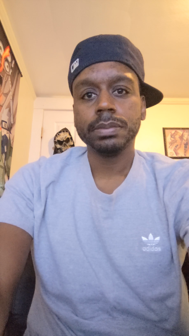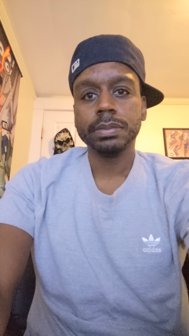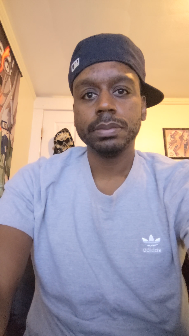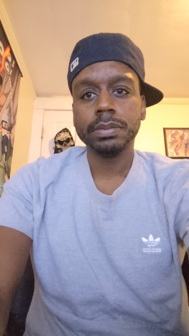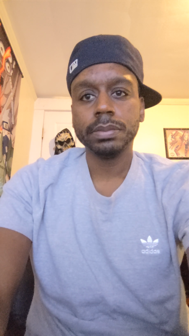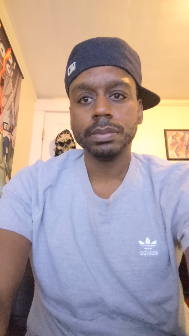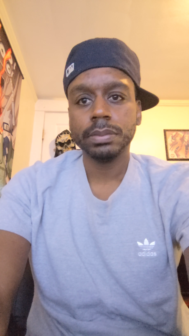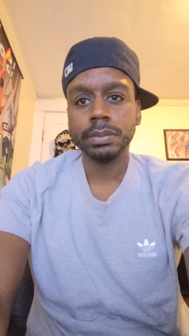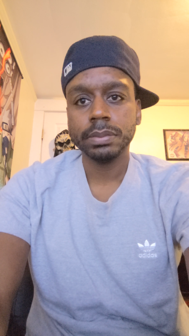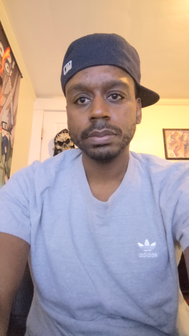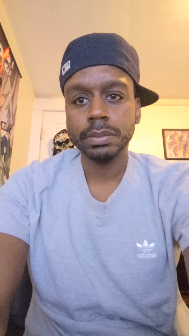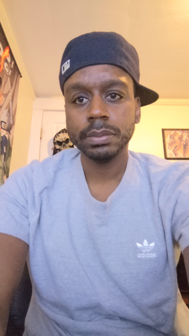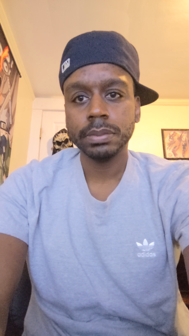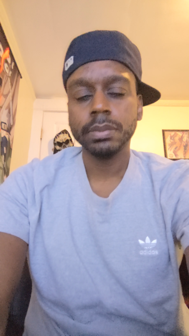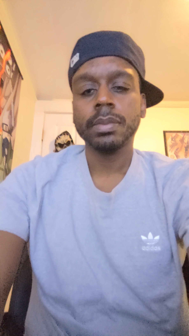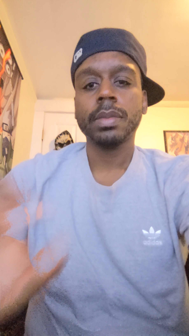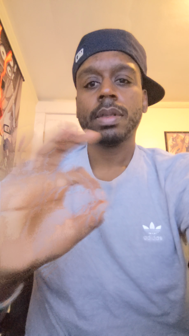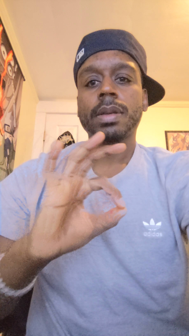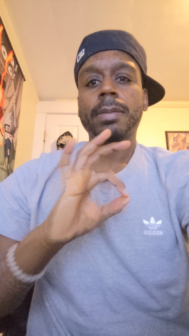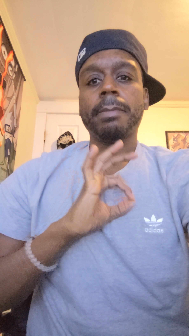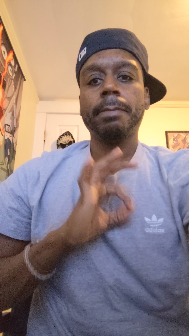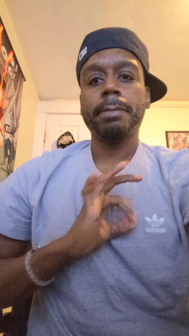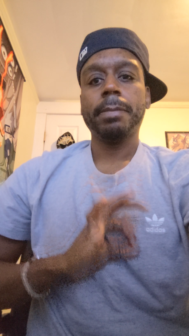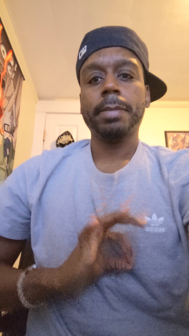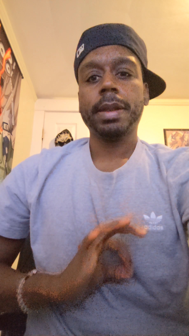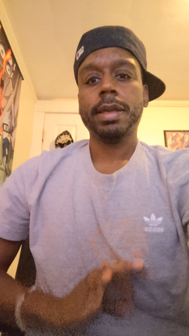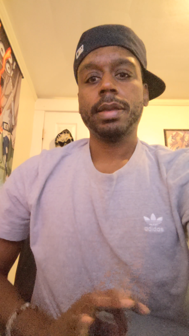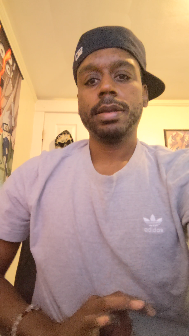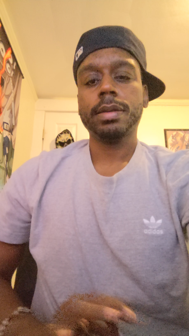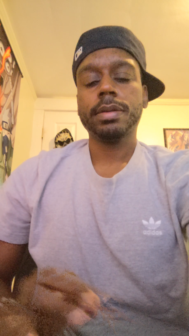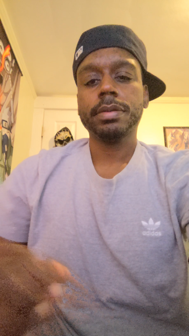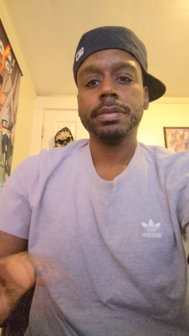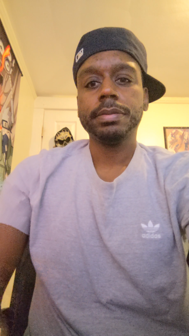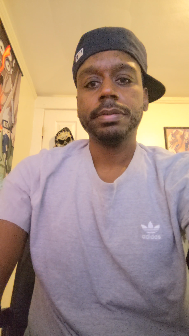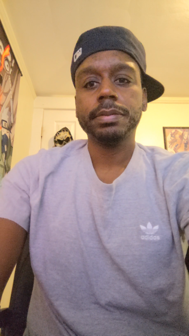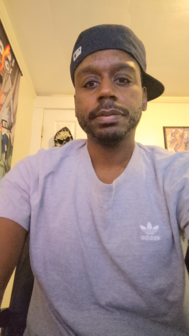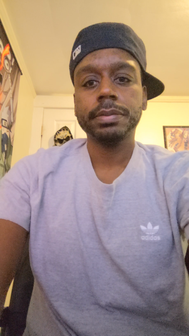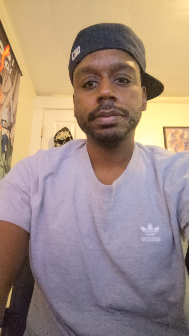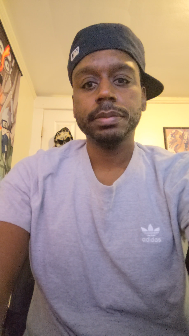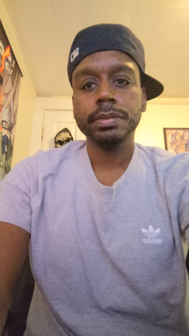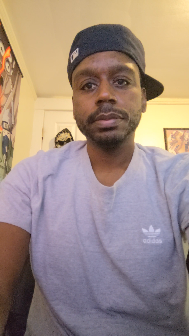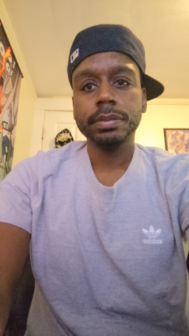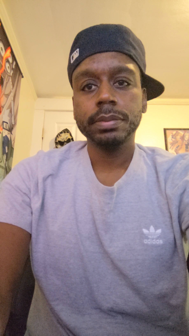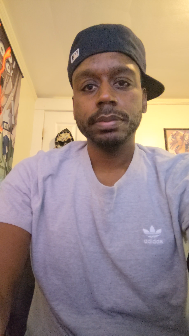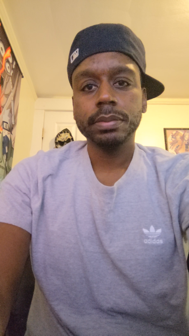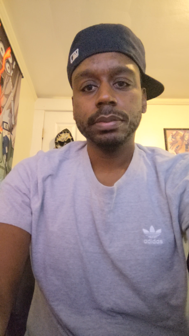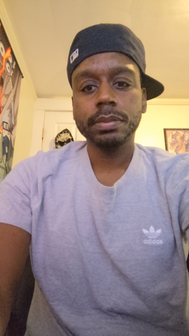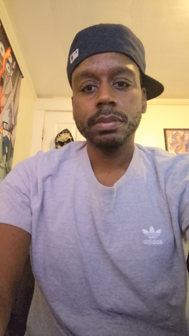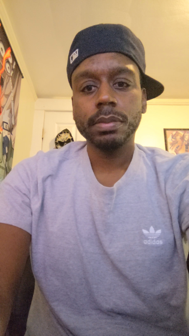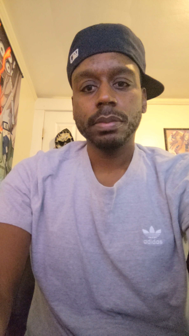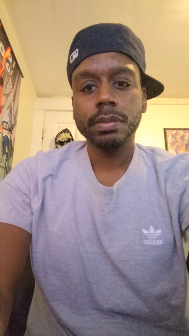button